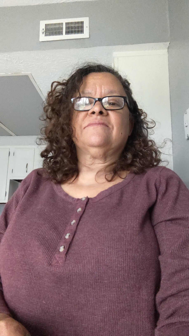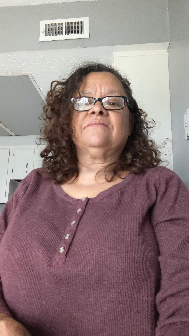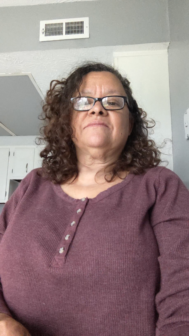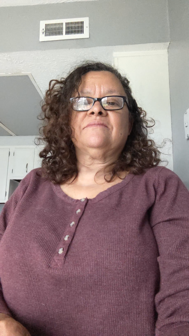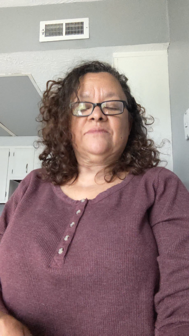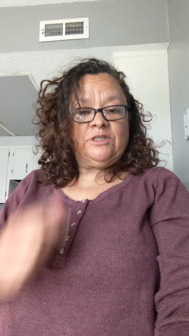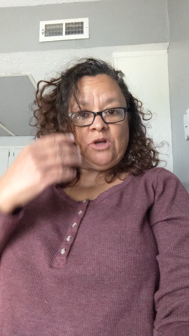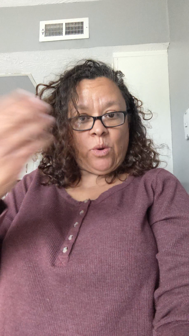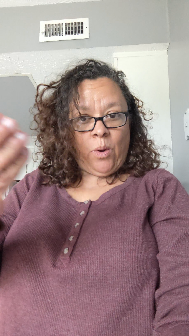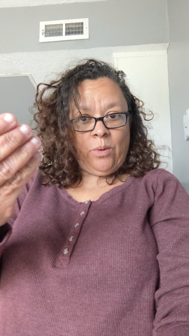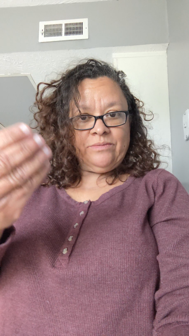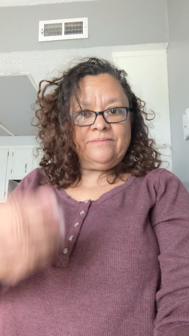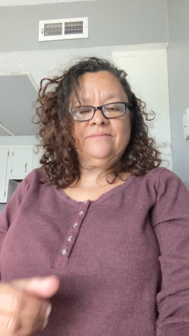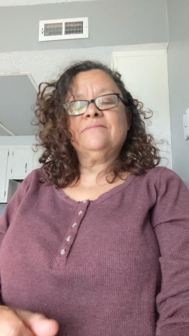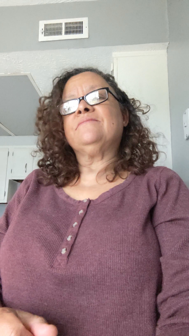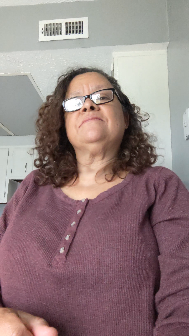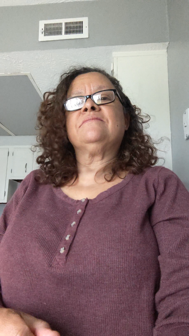got to